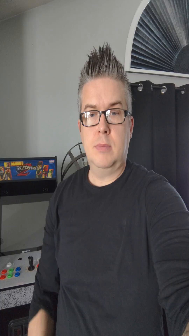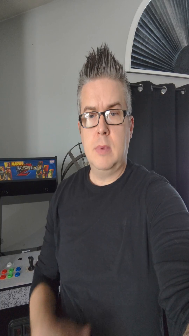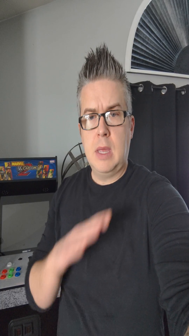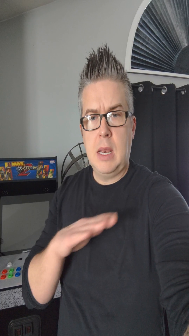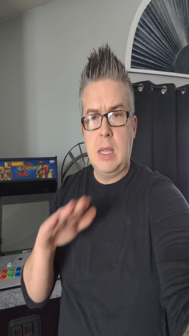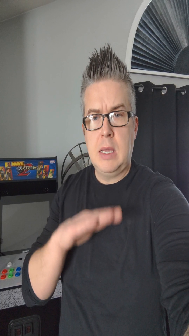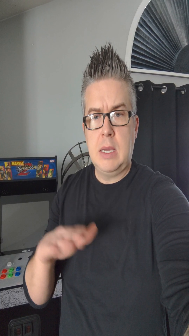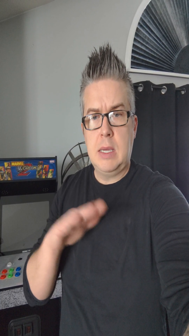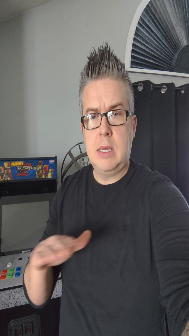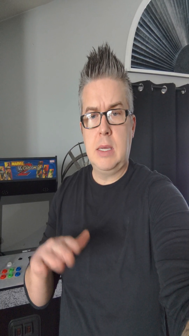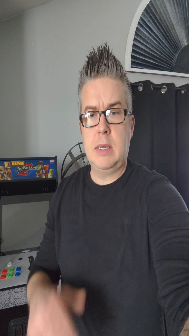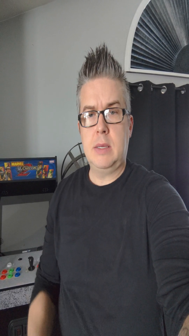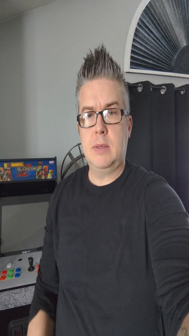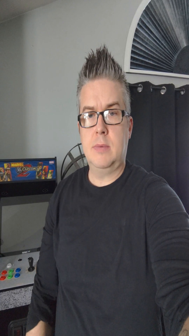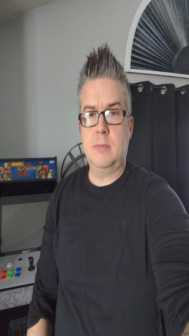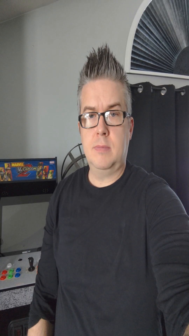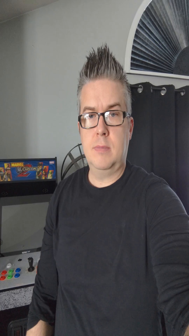clean